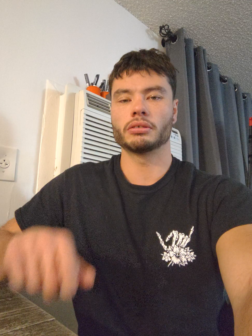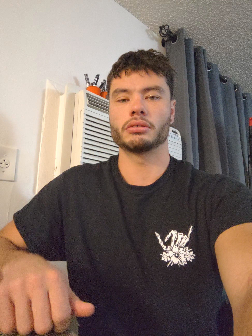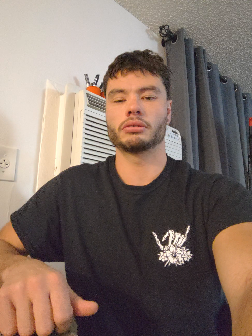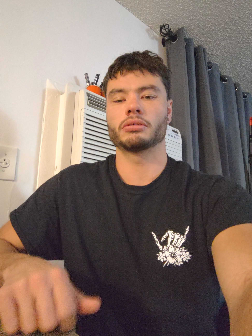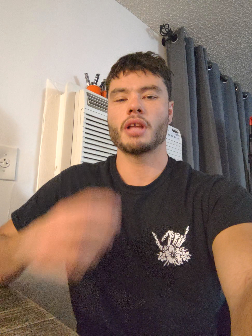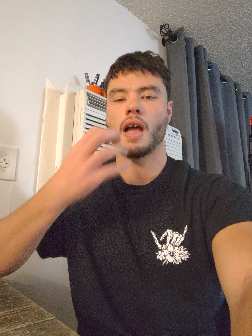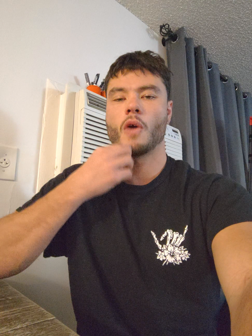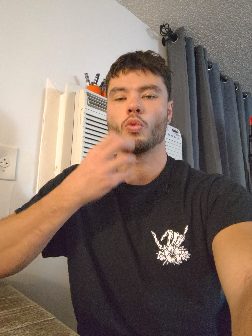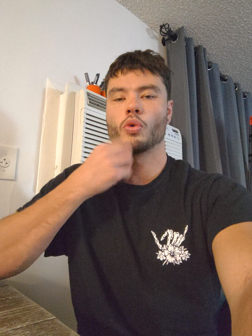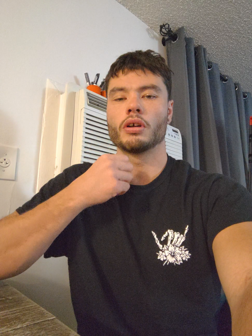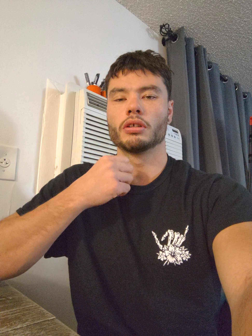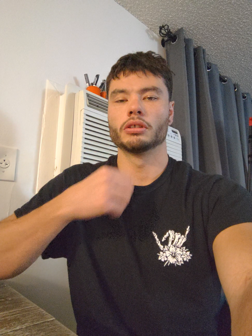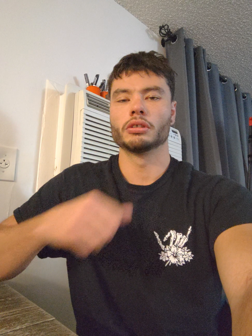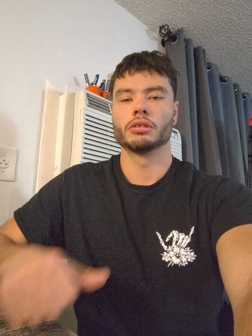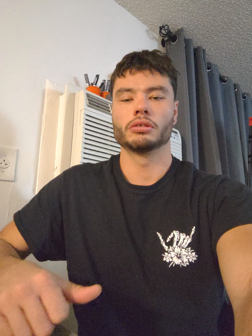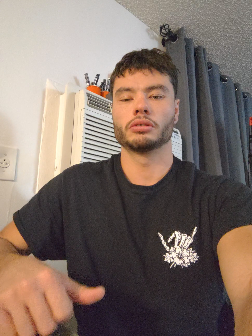underwear